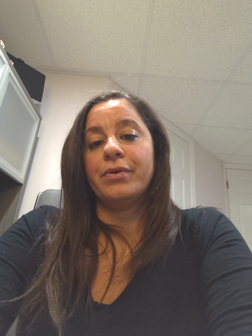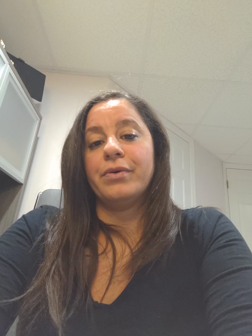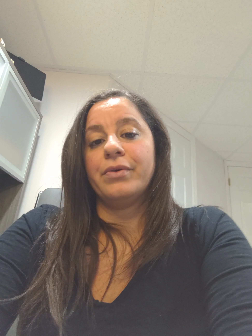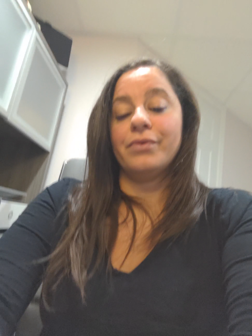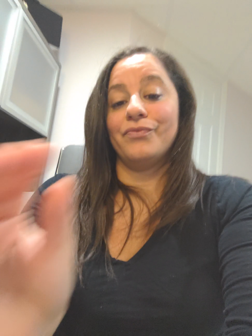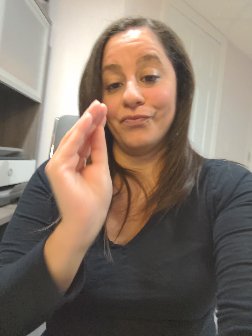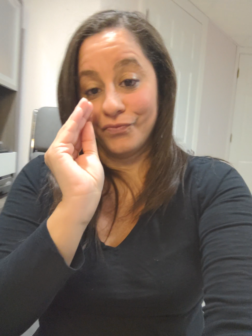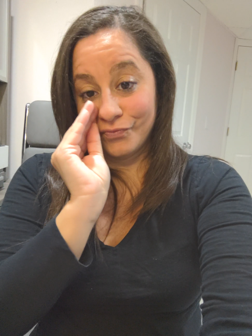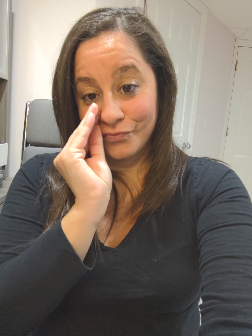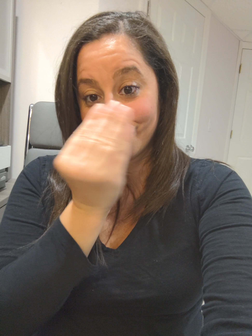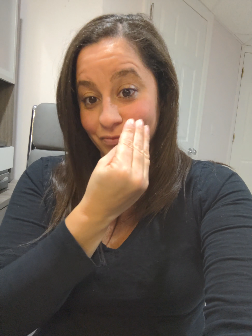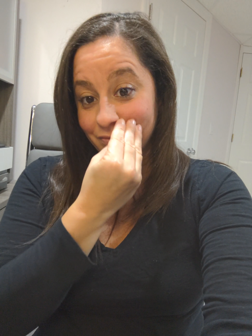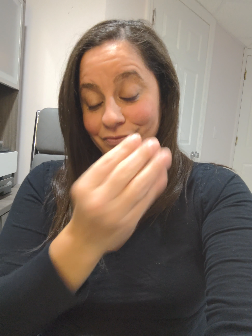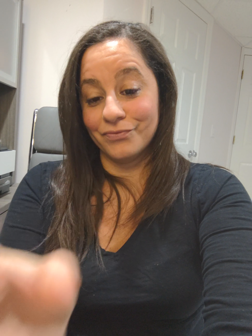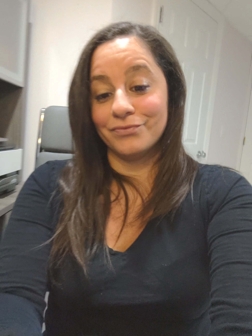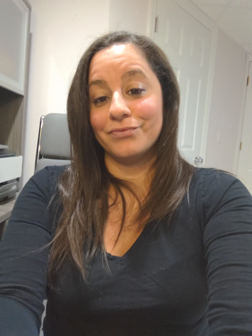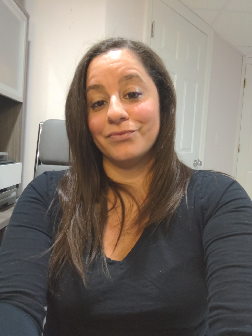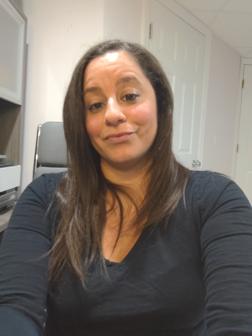flower